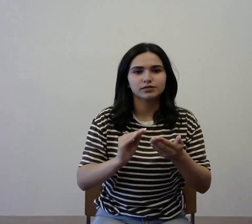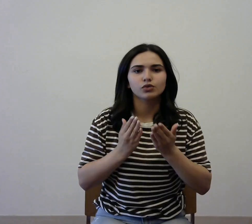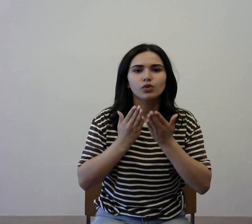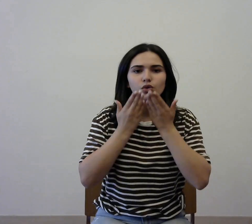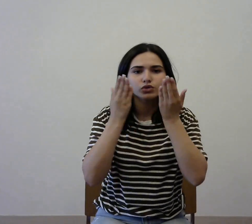oxumaq